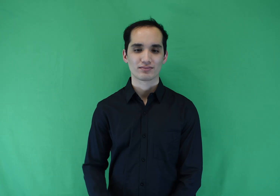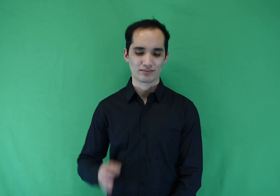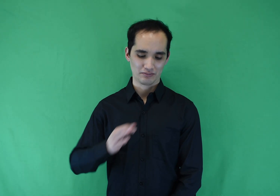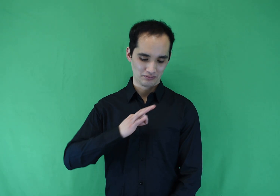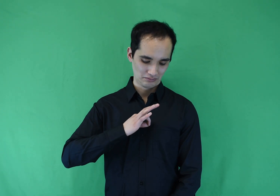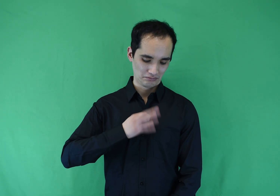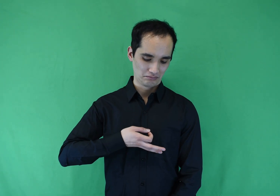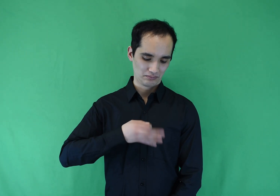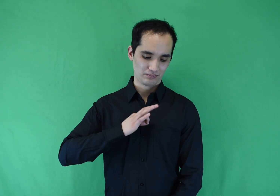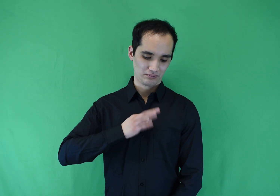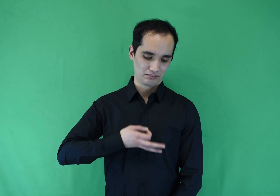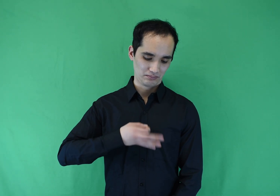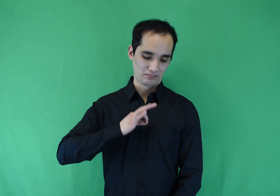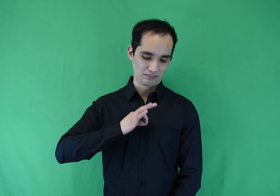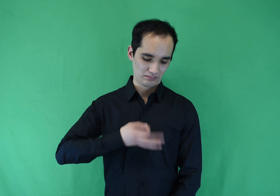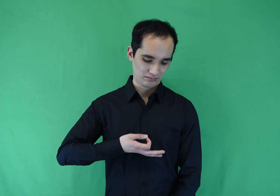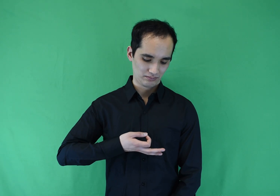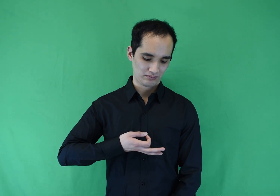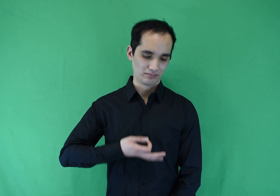infección